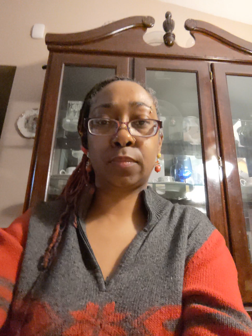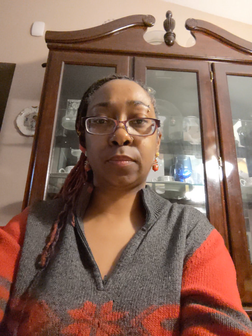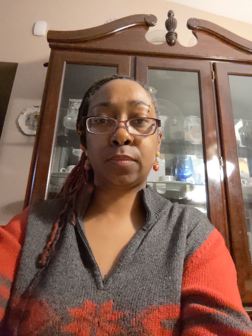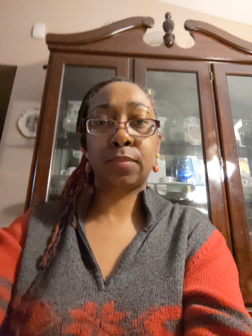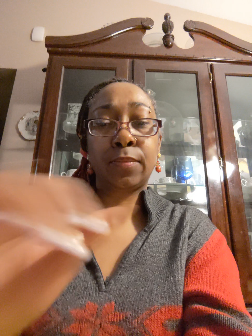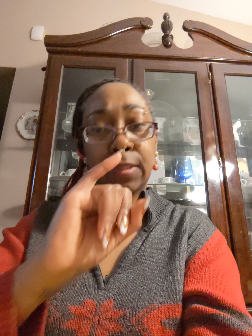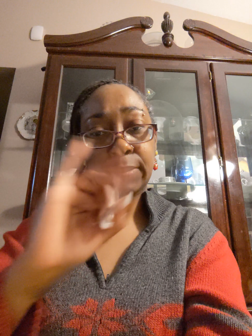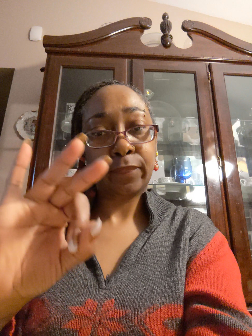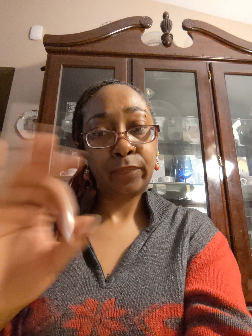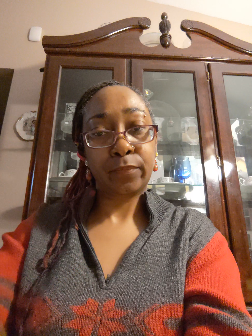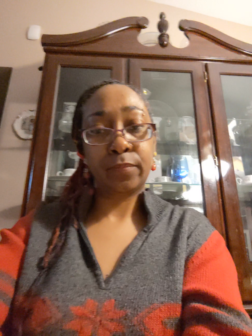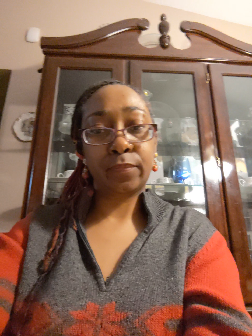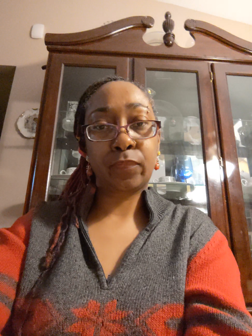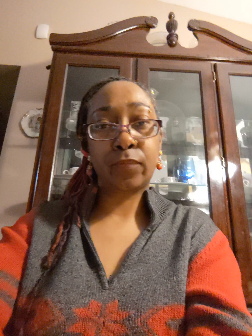if